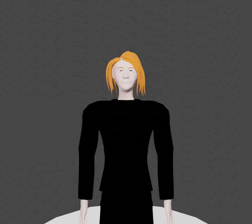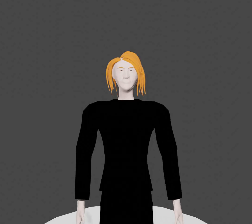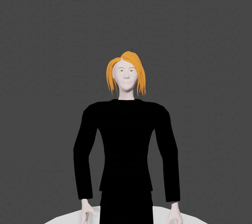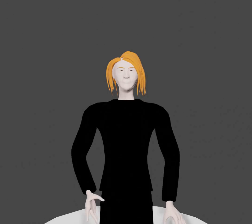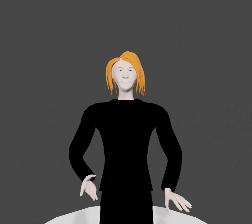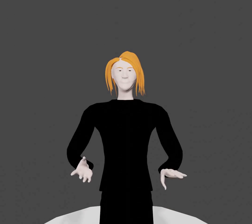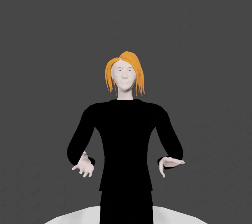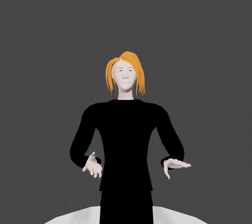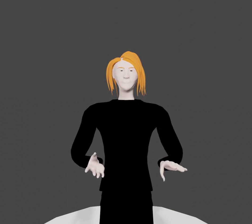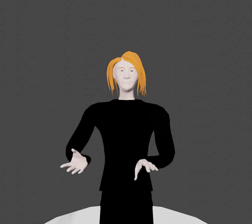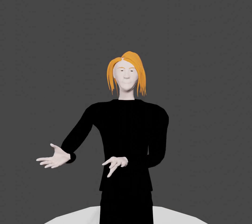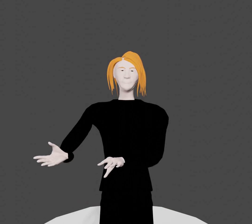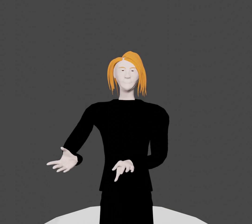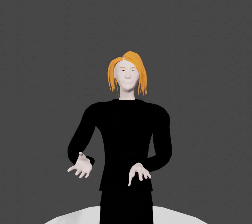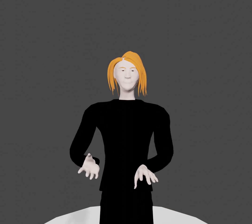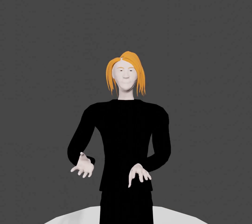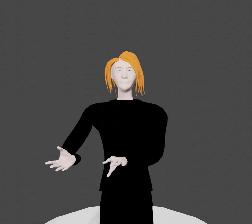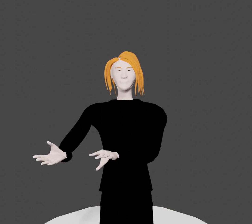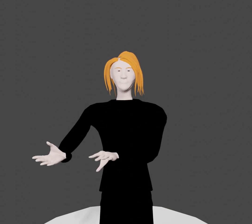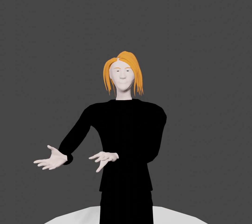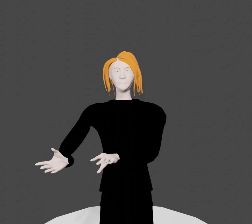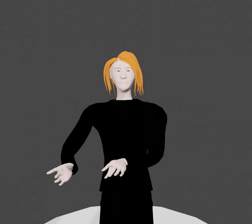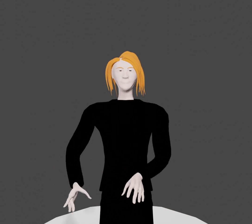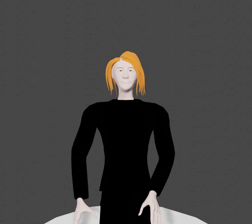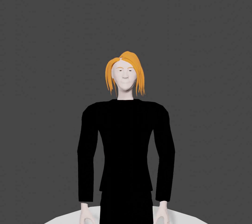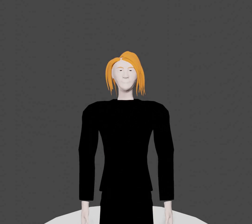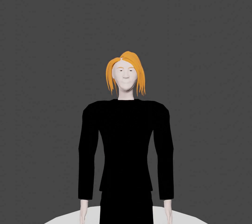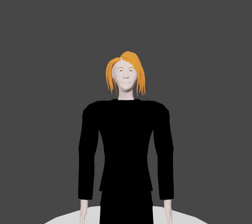Assembly Line